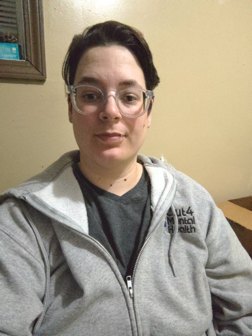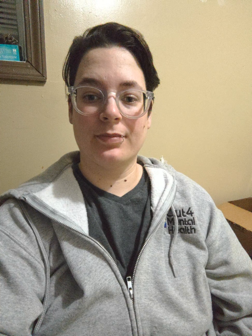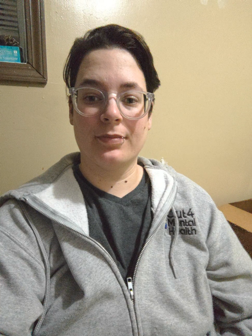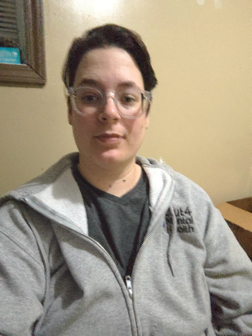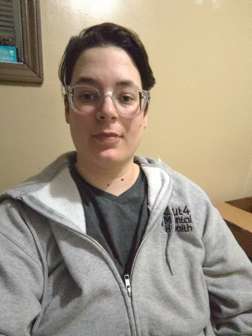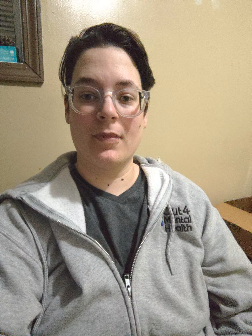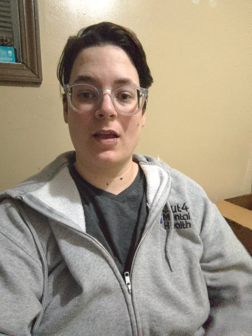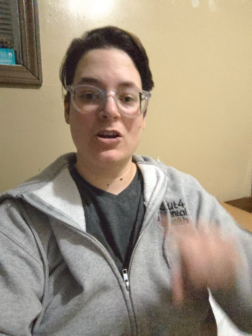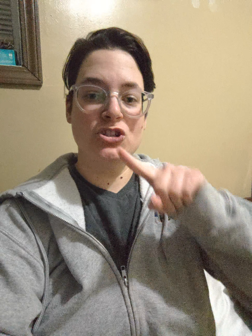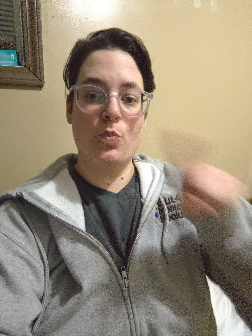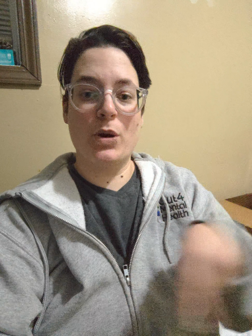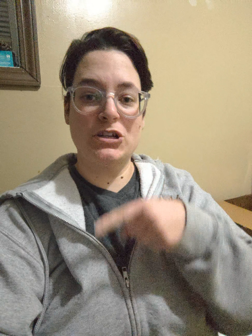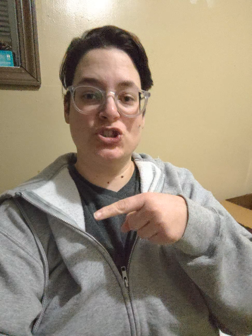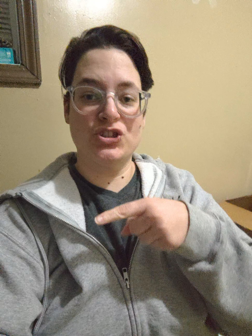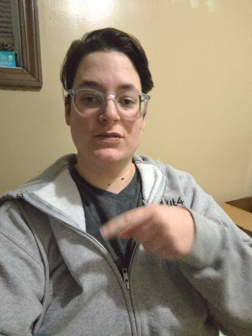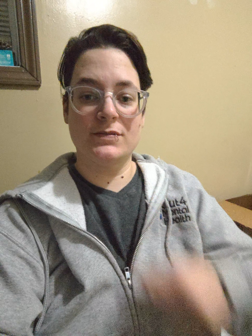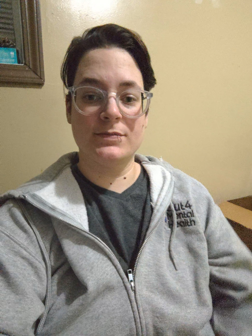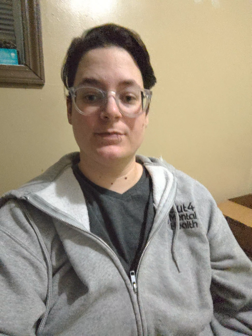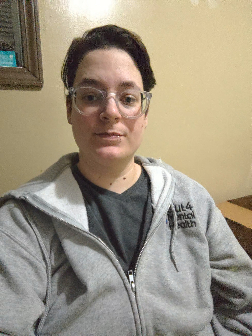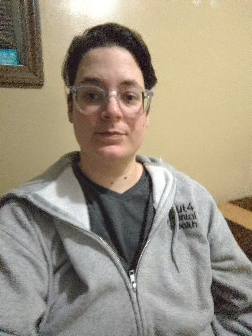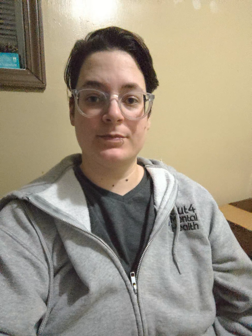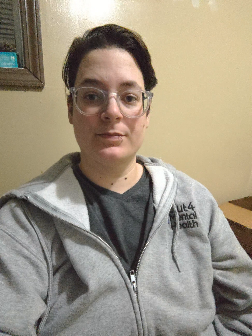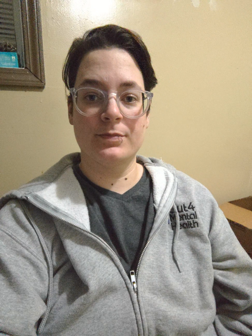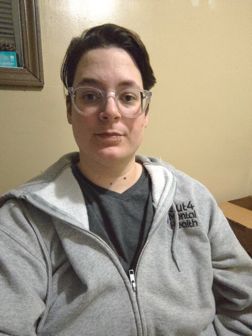garbage